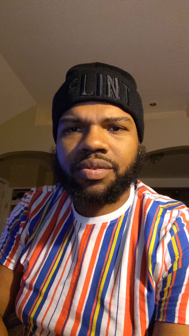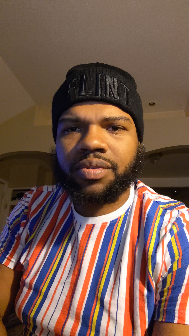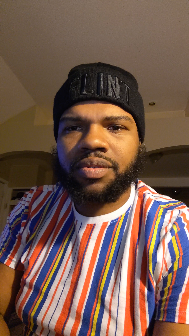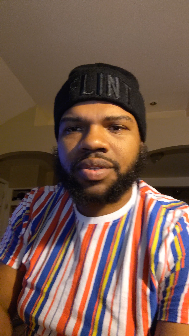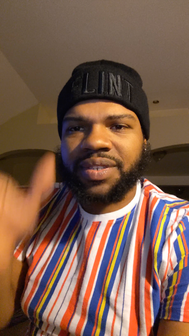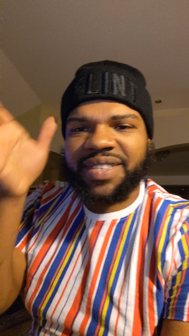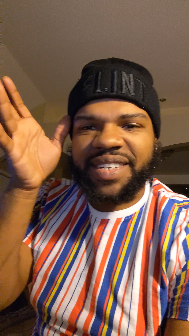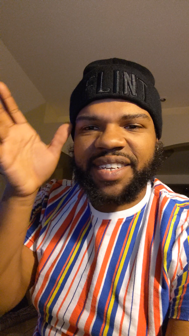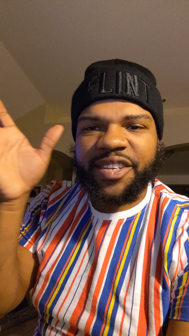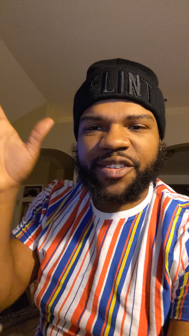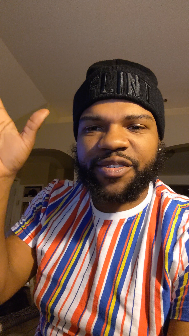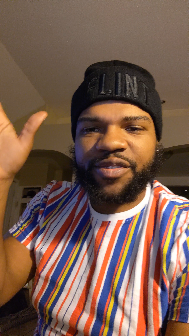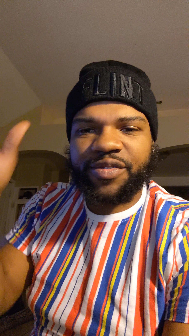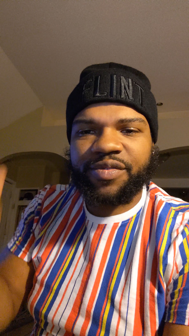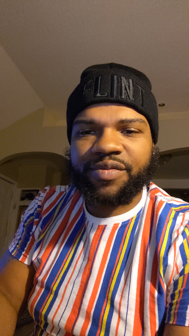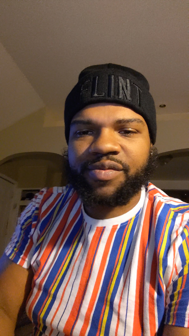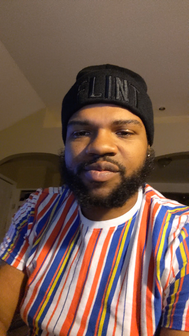deer